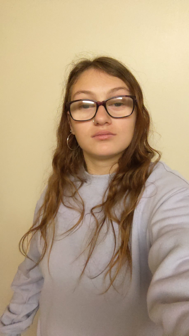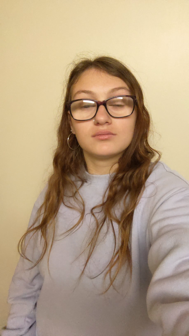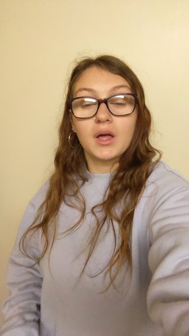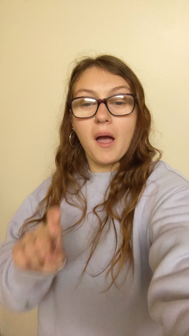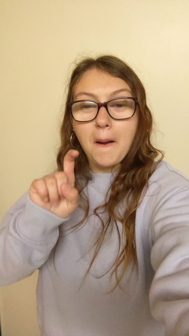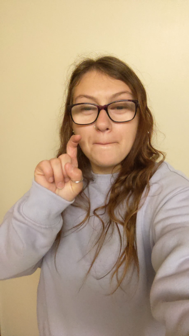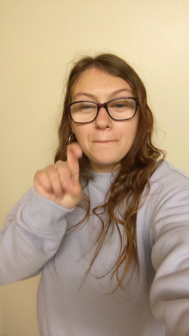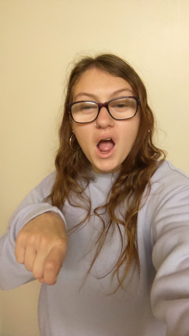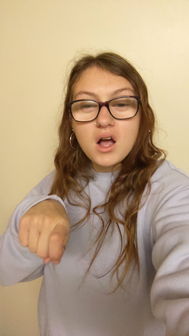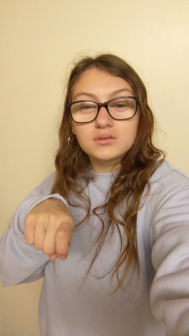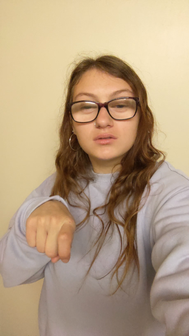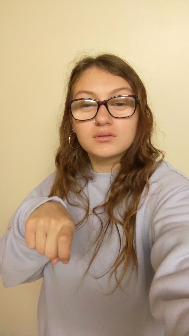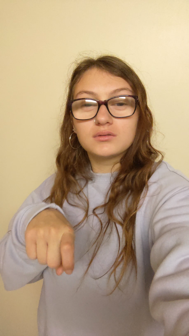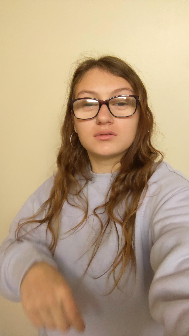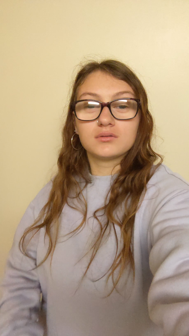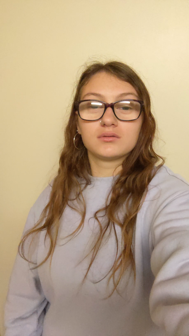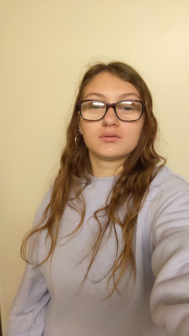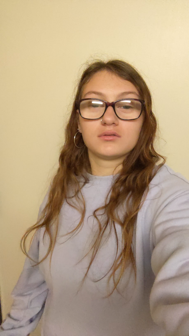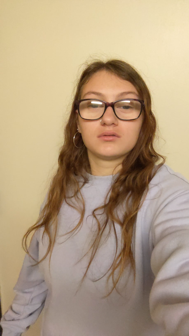must